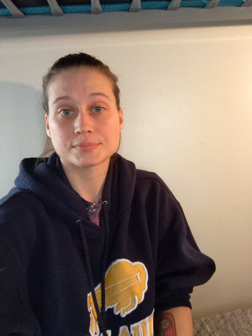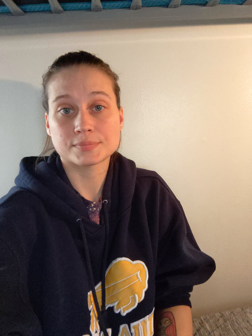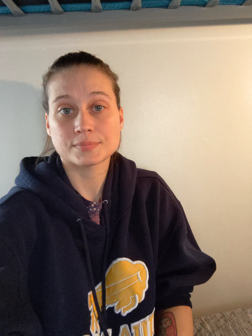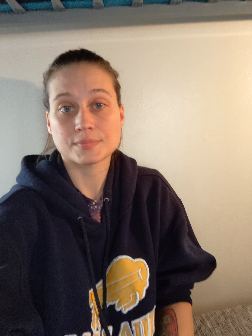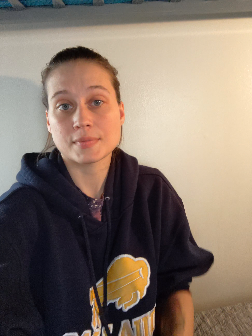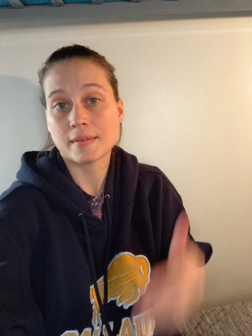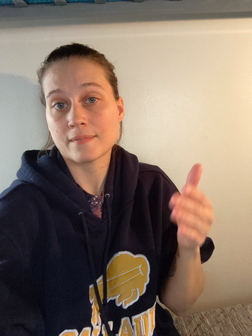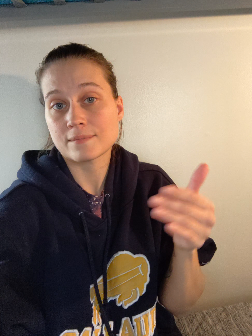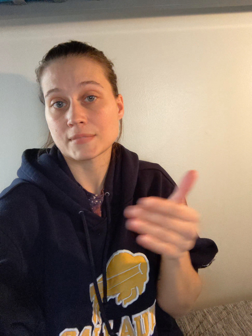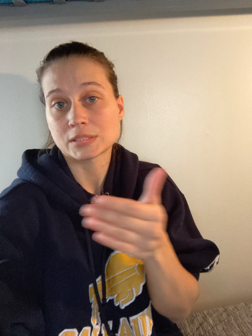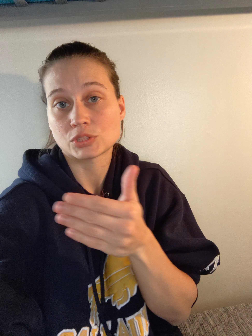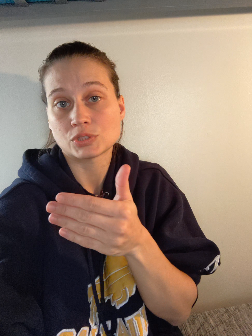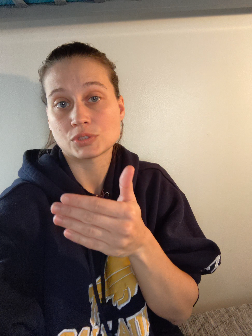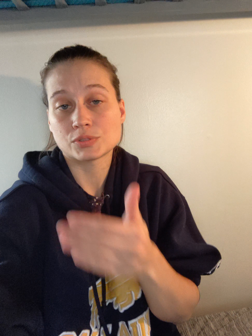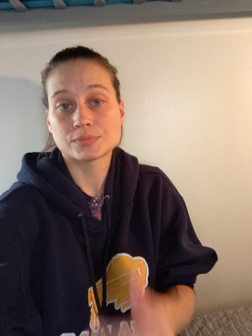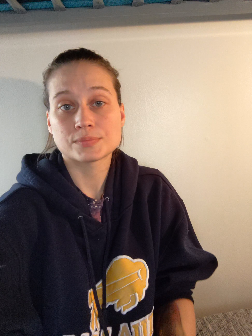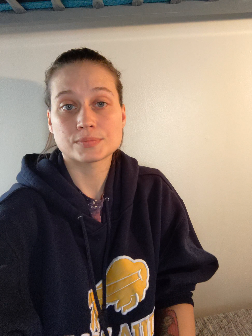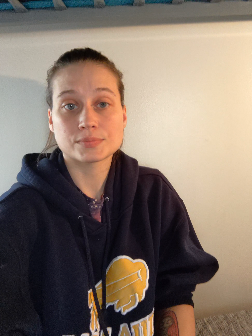fish